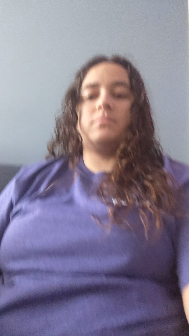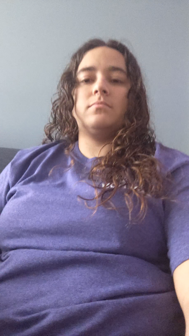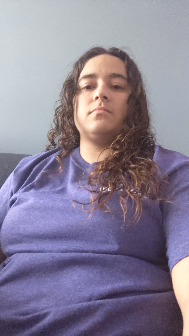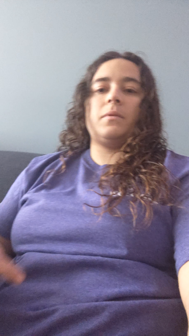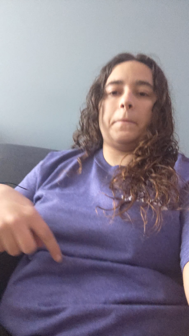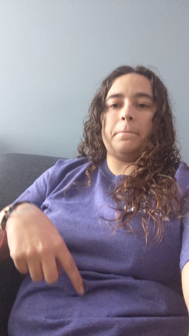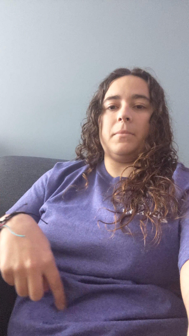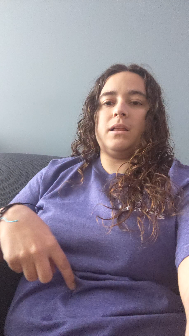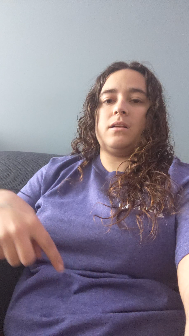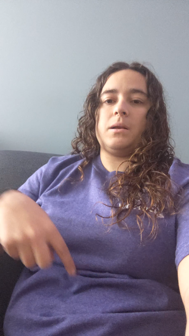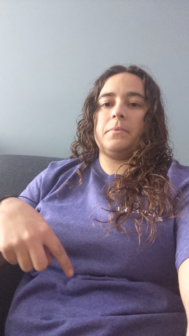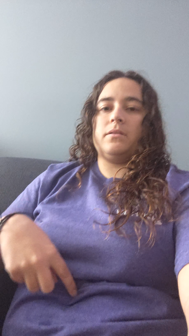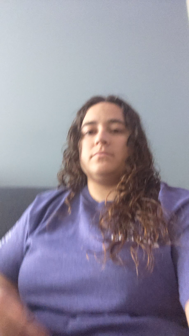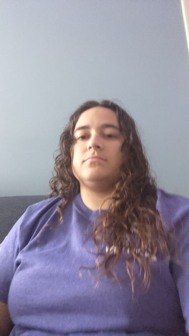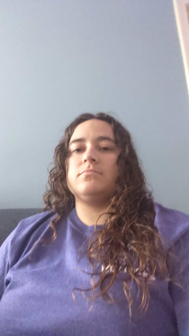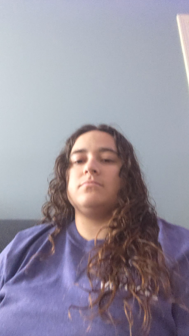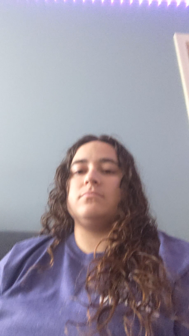belly button